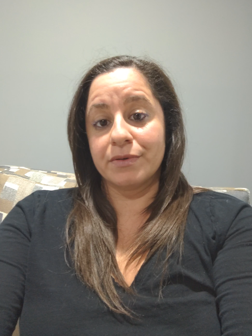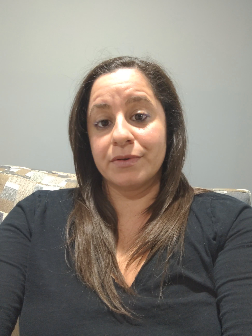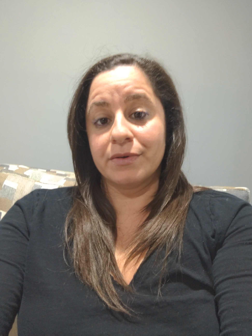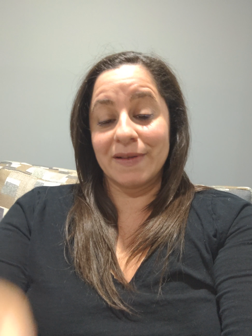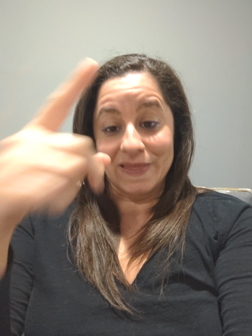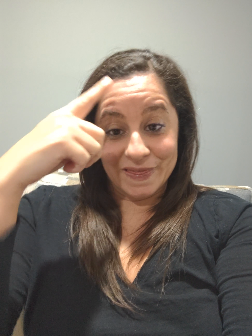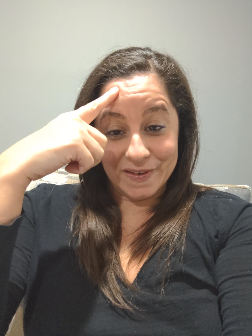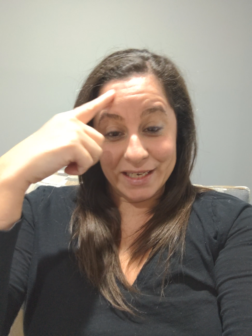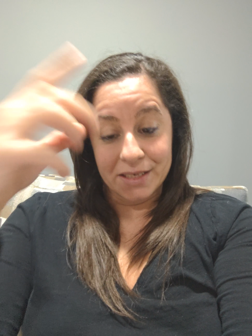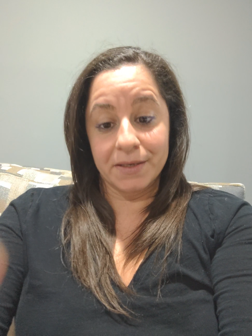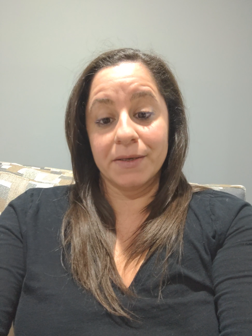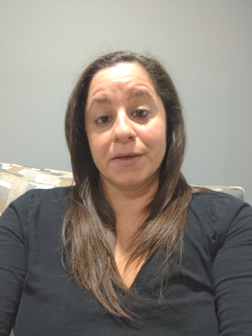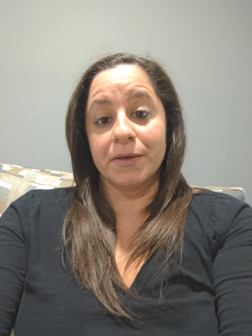think